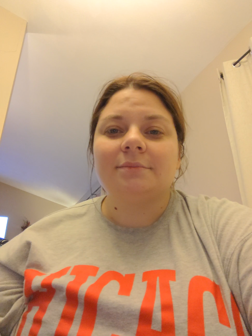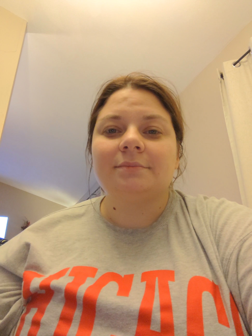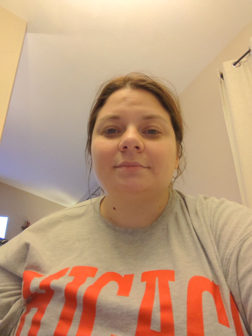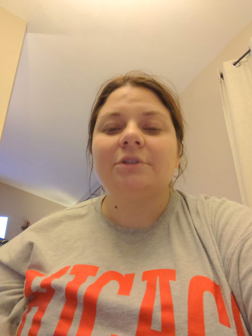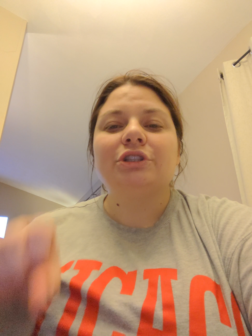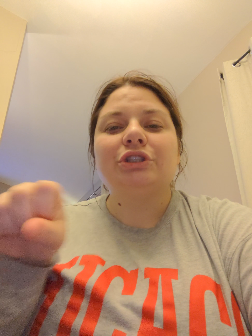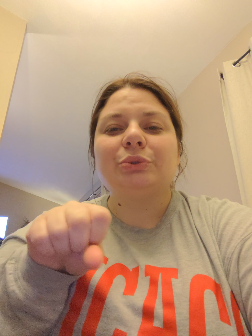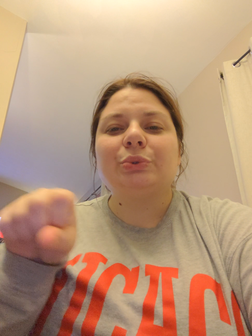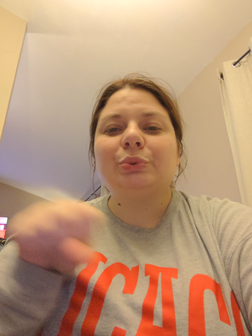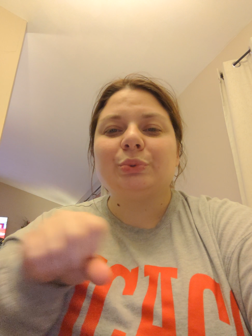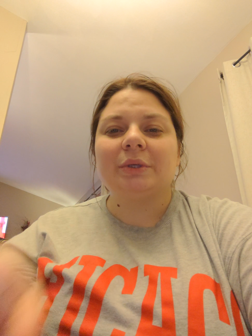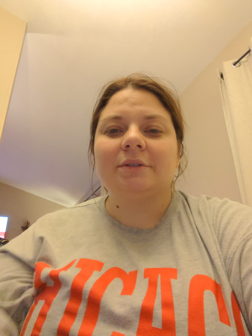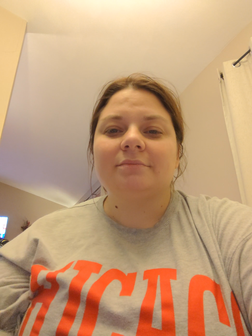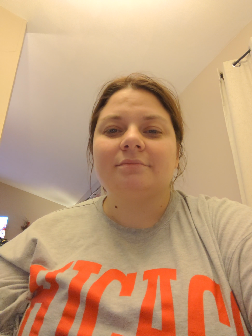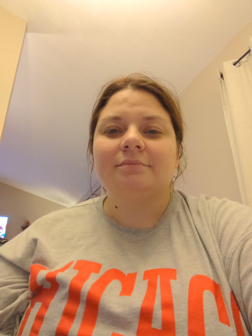shoe